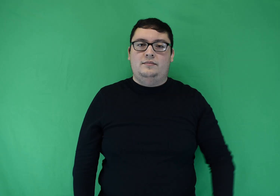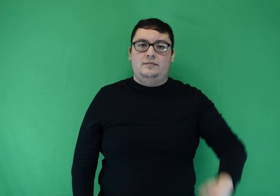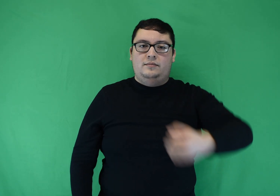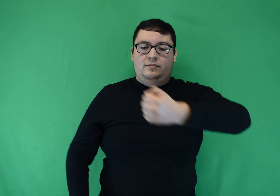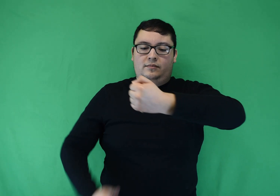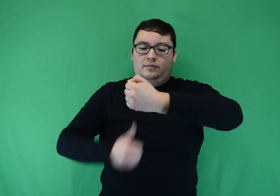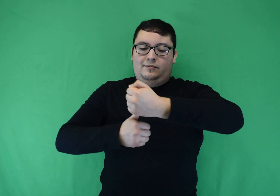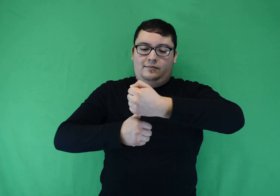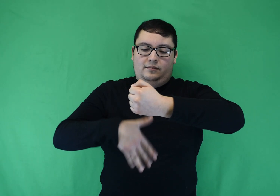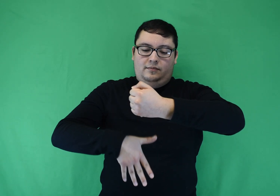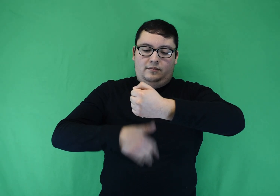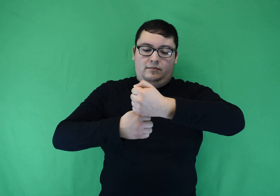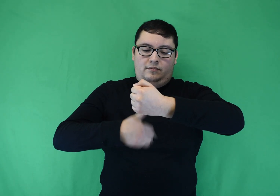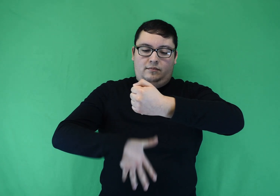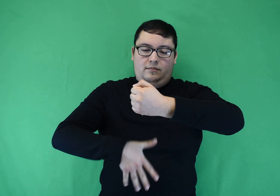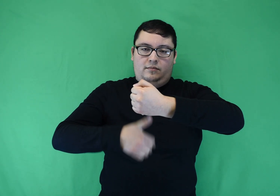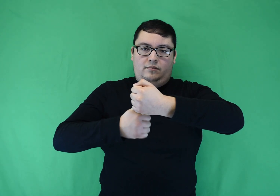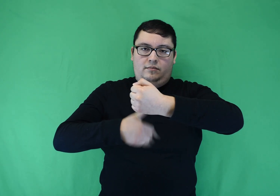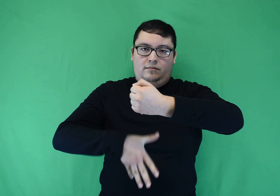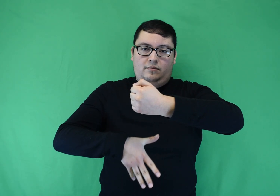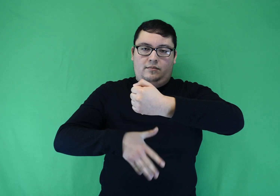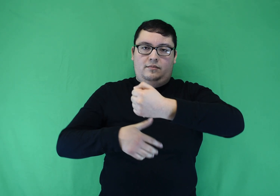diarrea